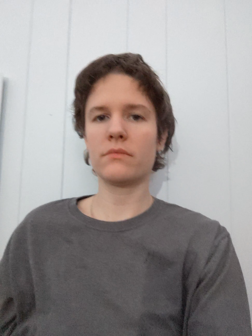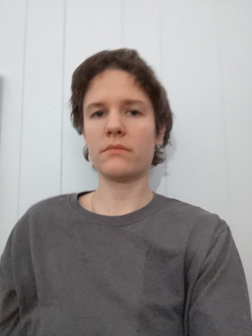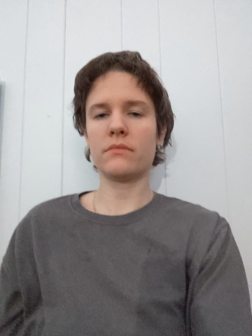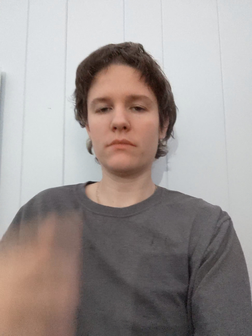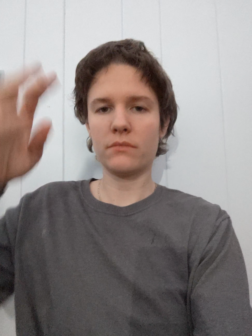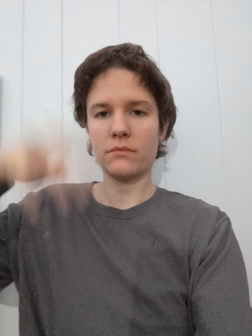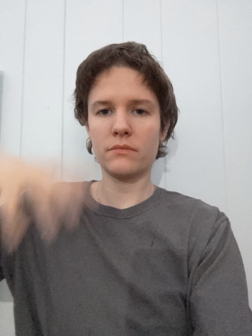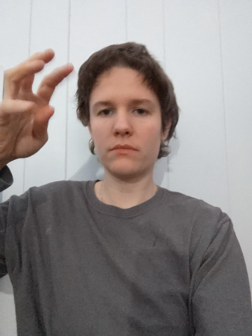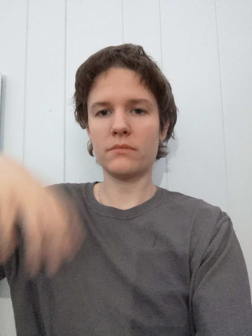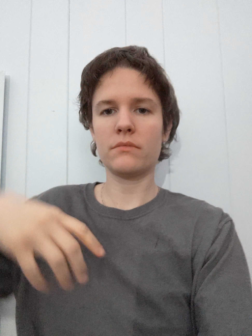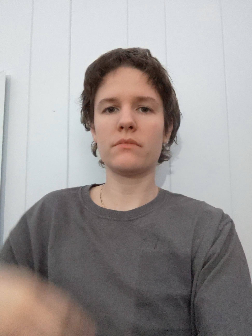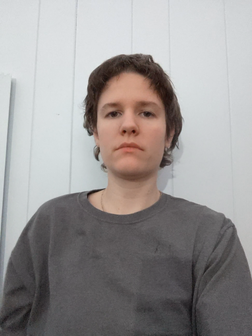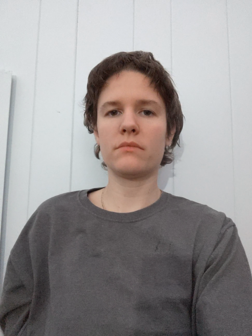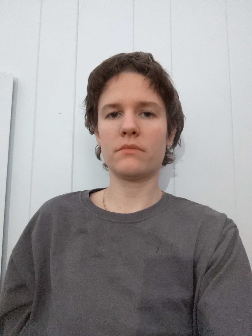rain